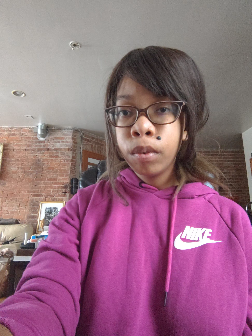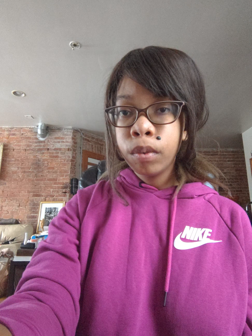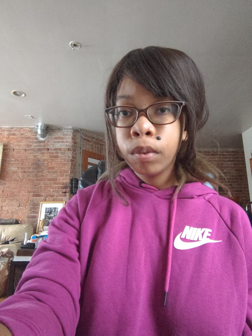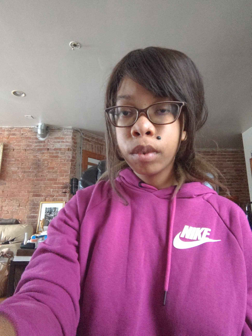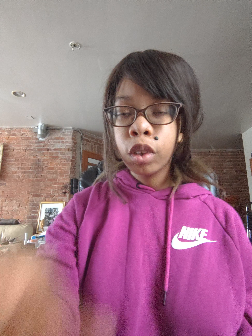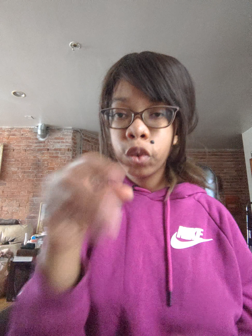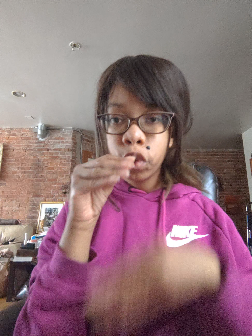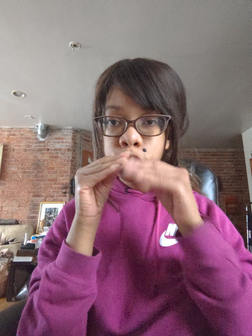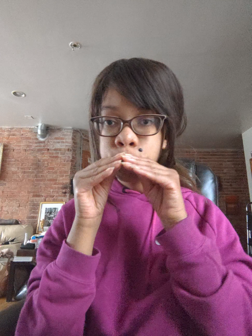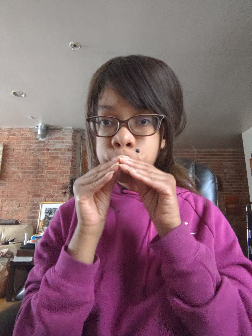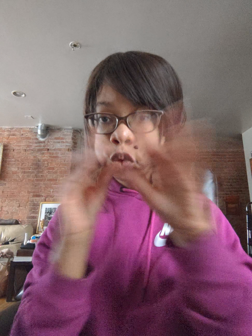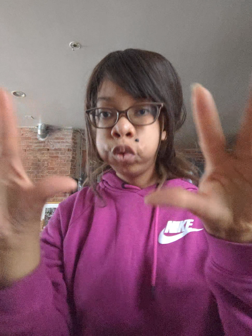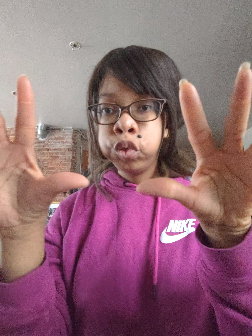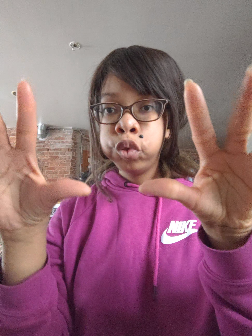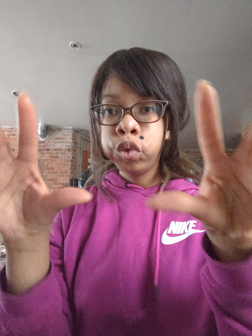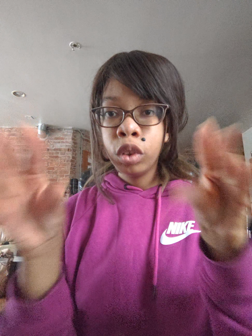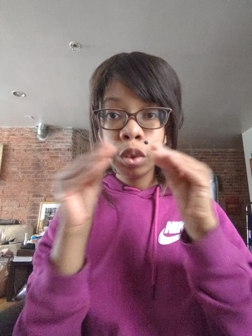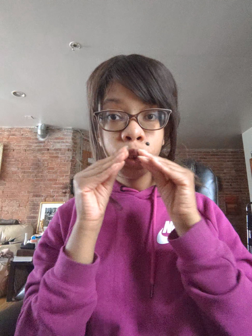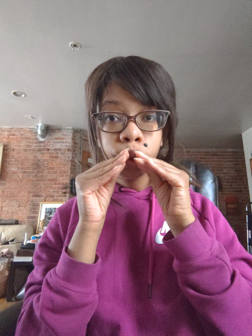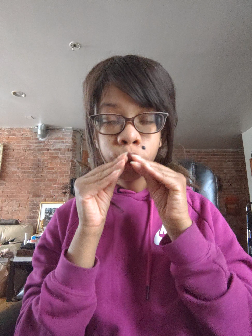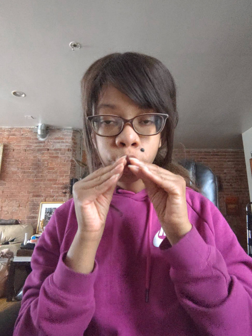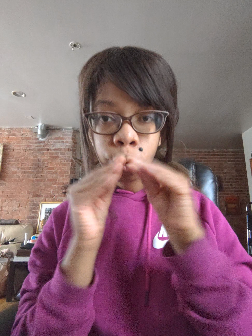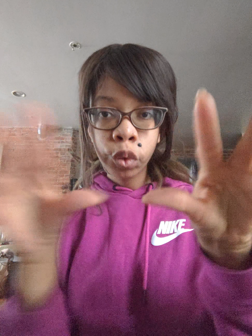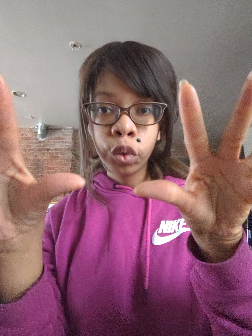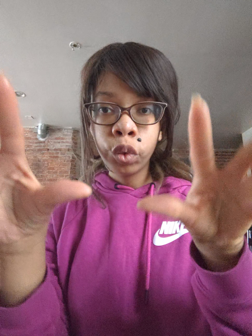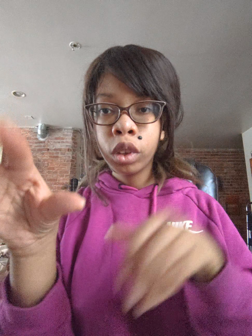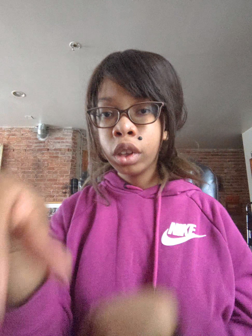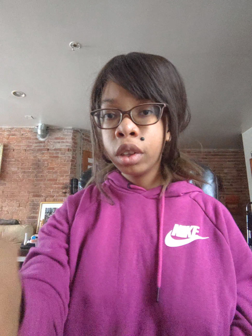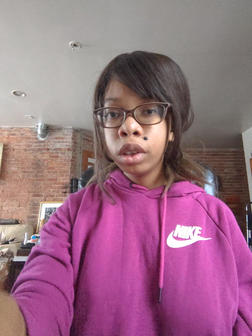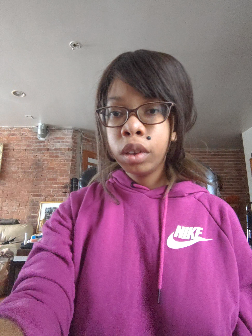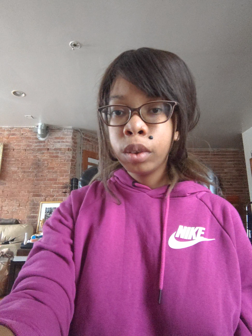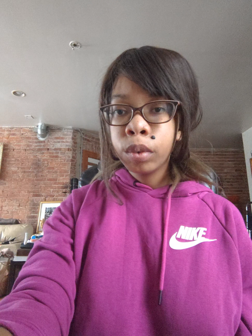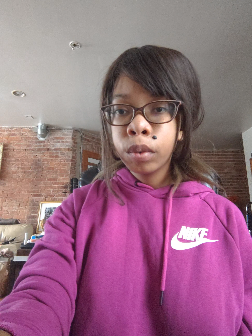blow